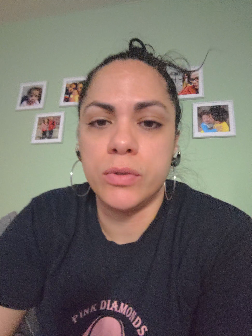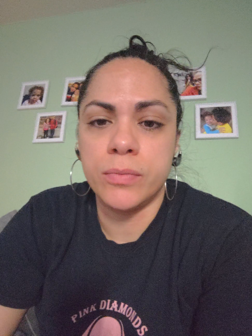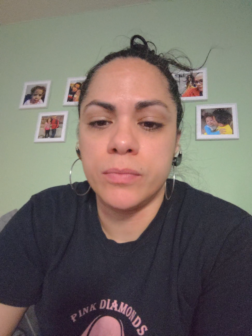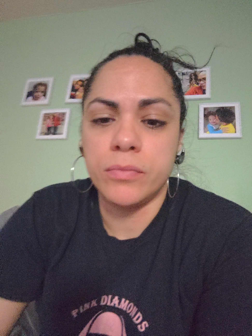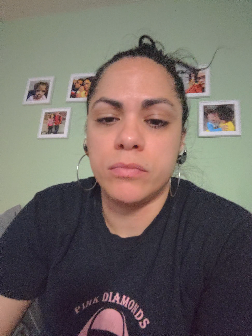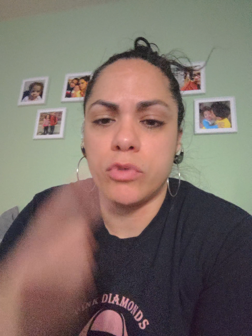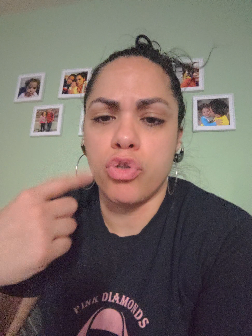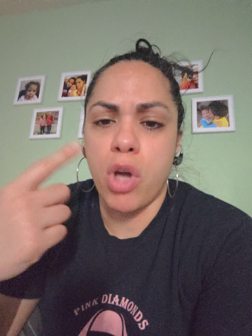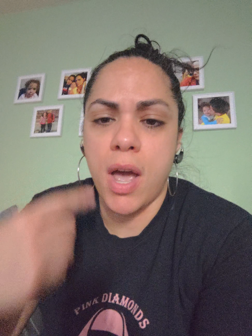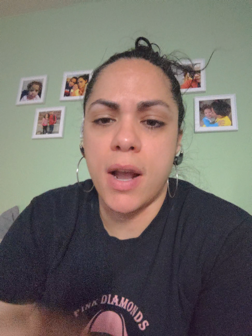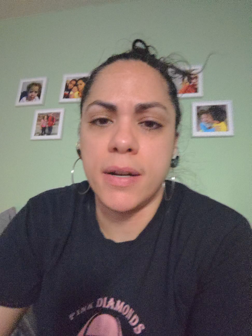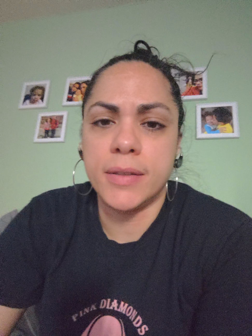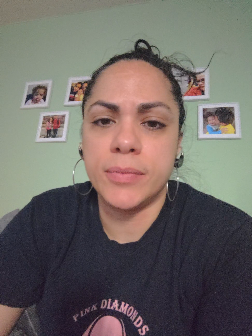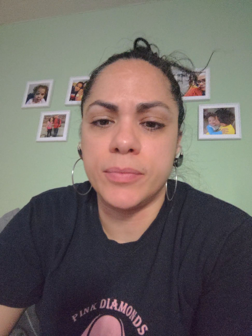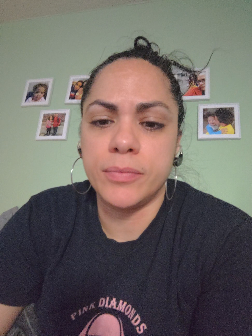cry